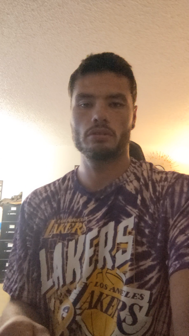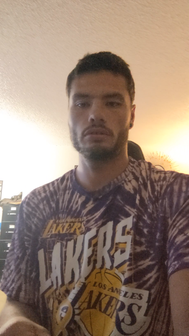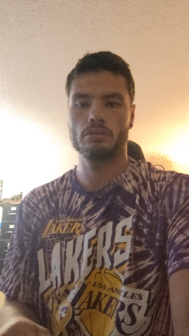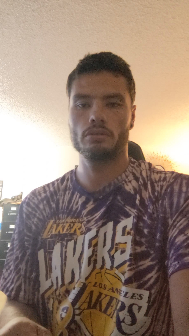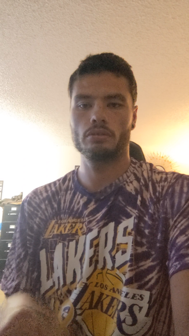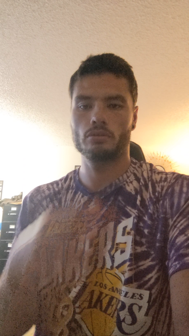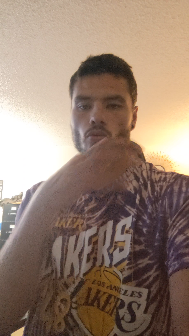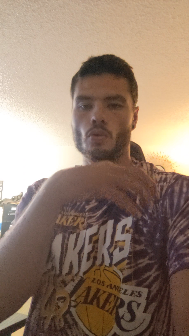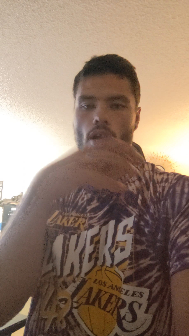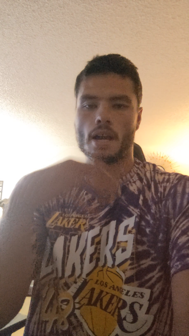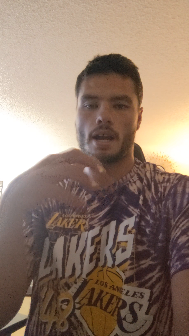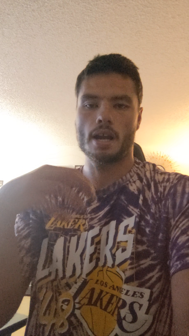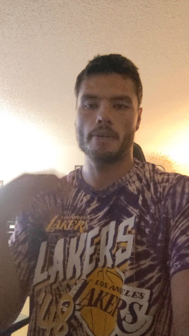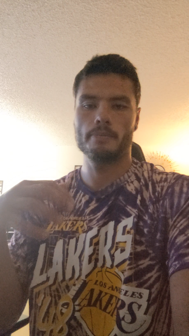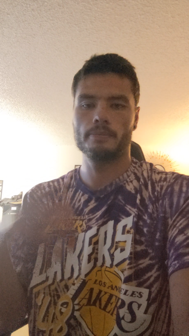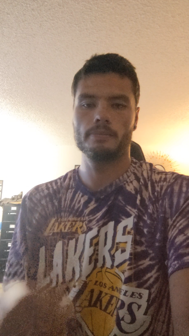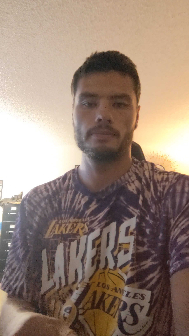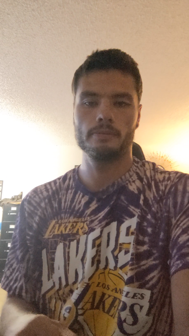grapes